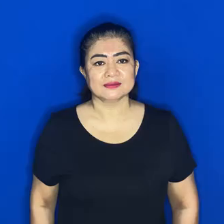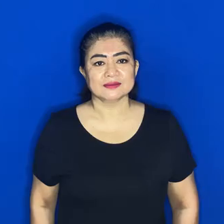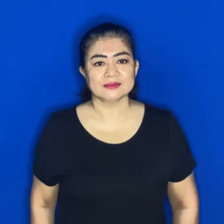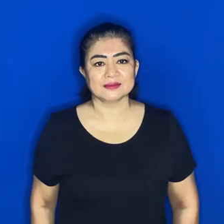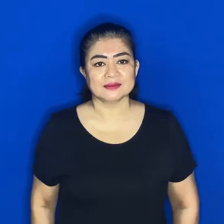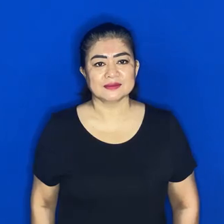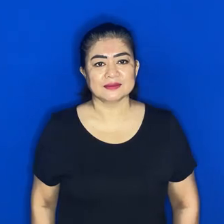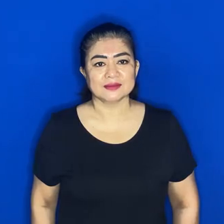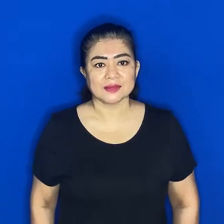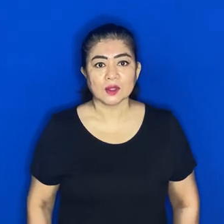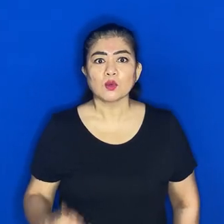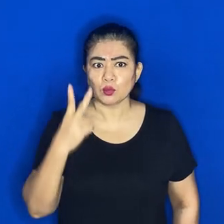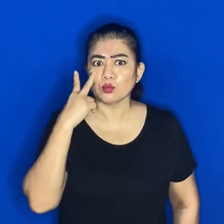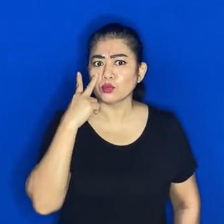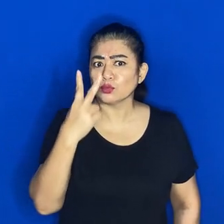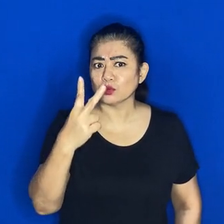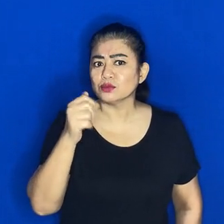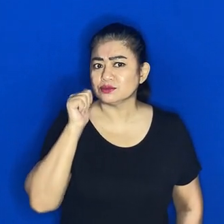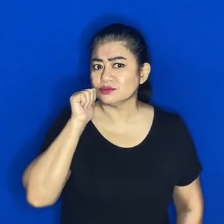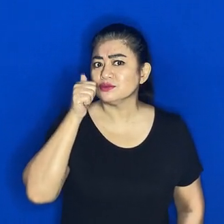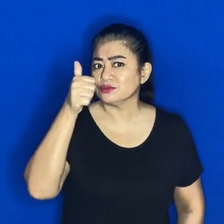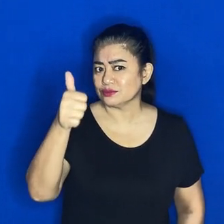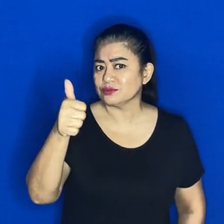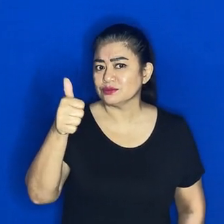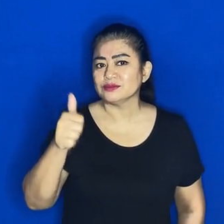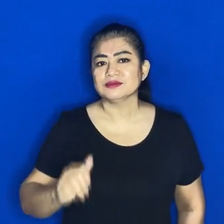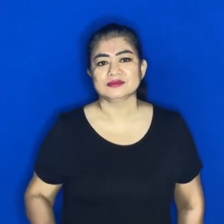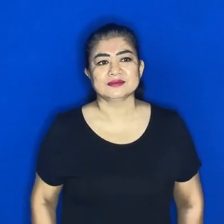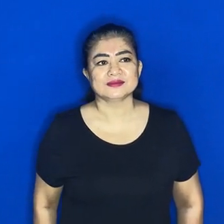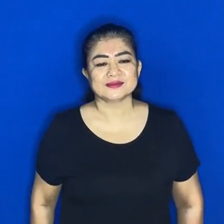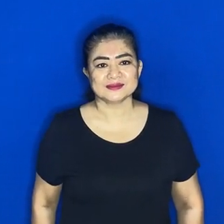see you tomorrow